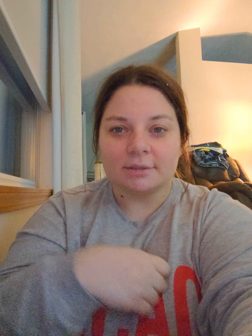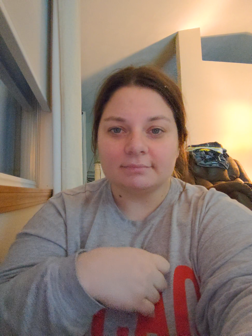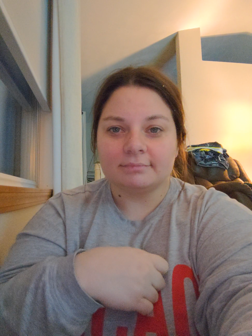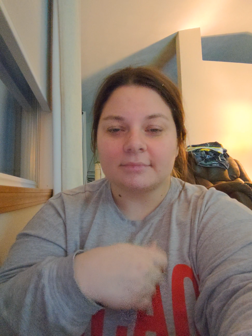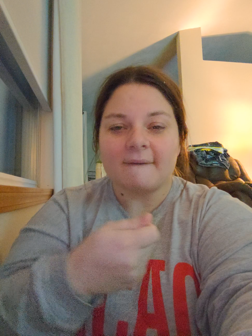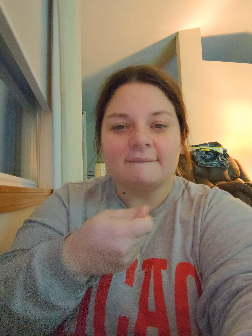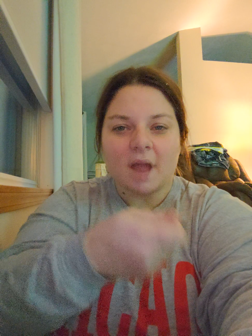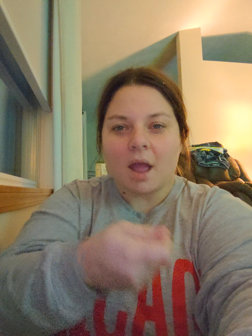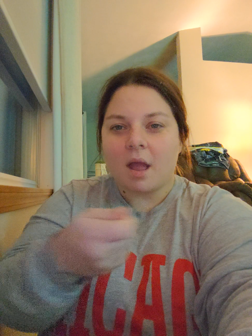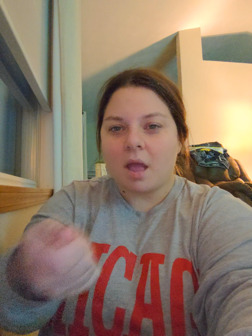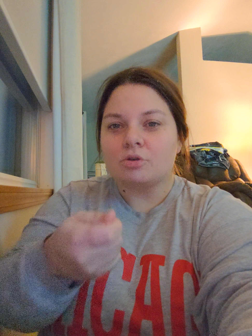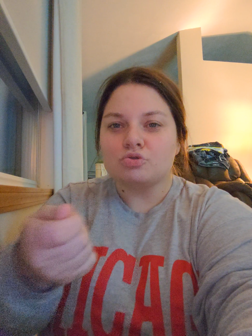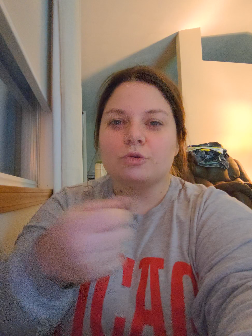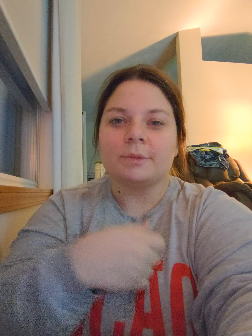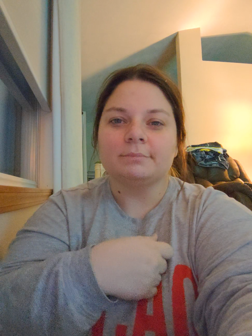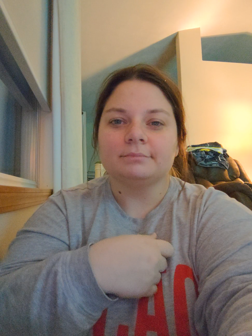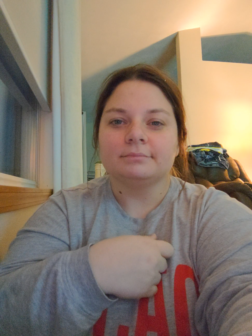vacuum